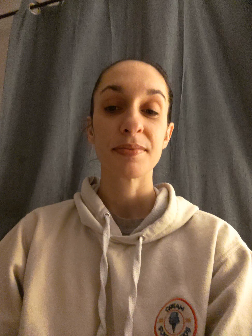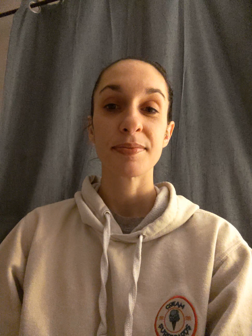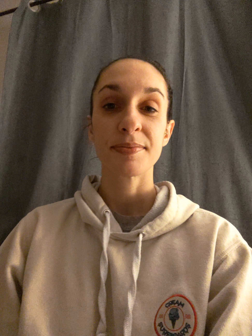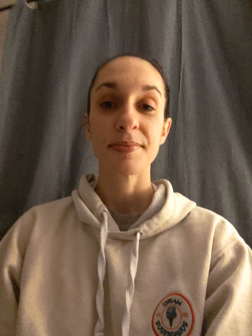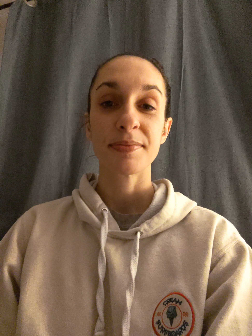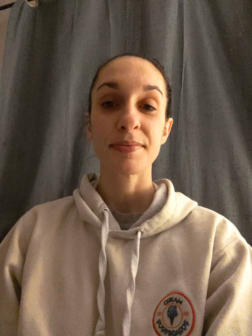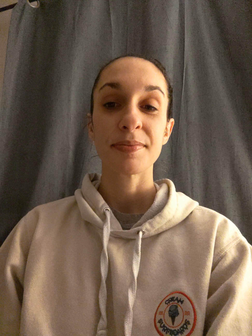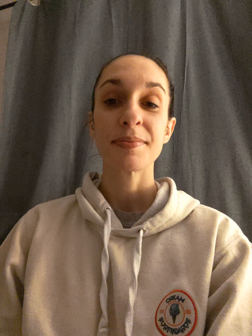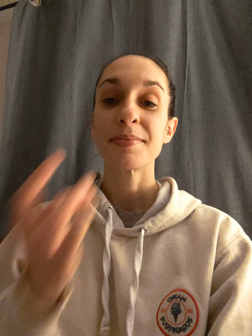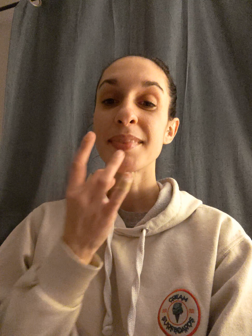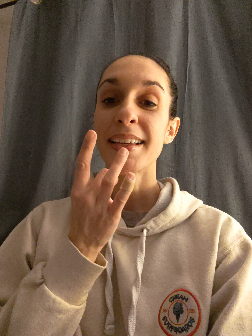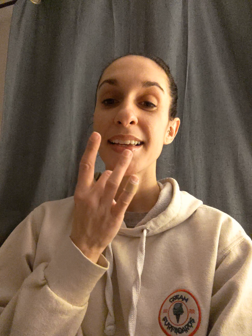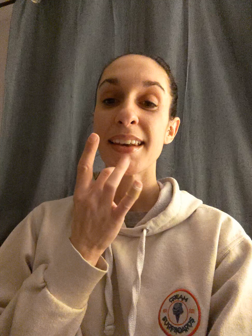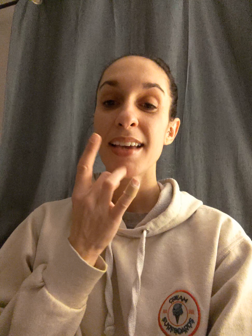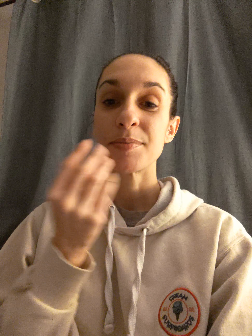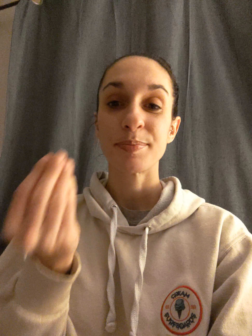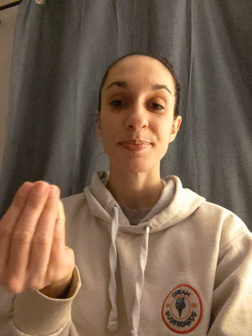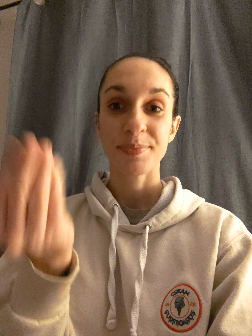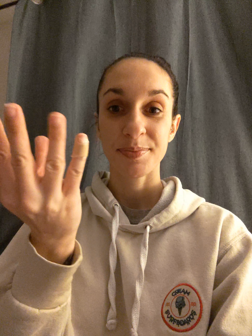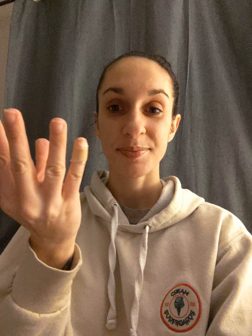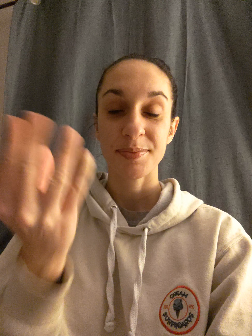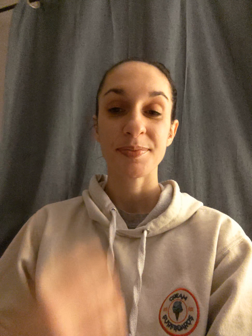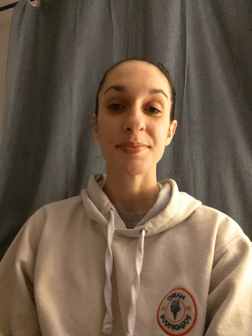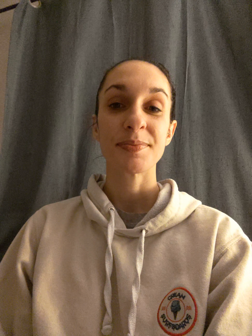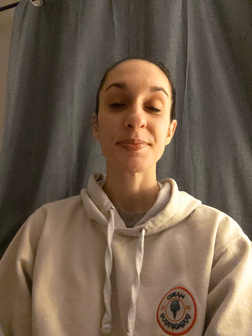lamp